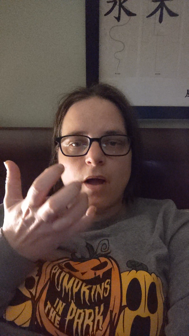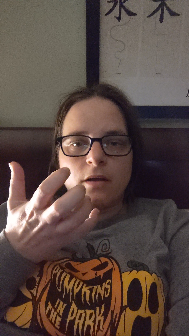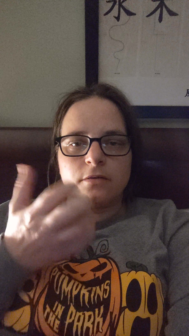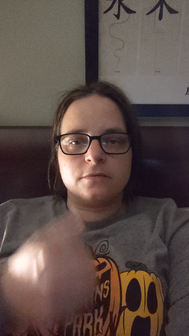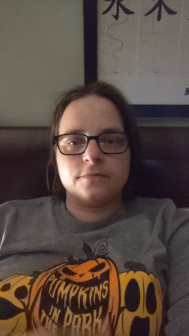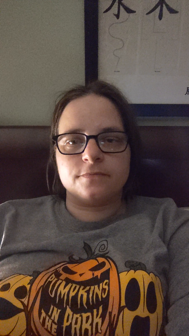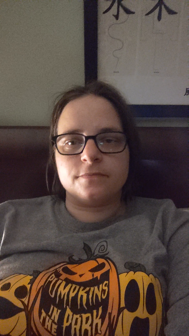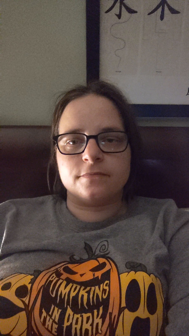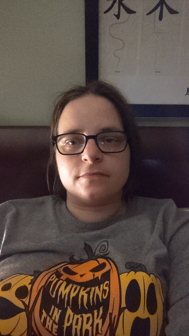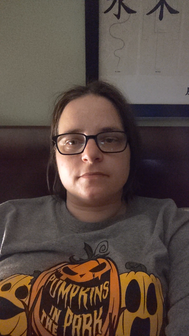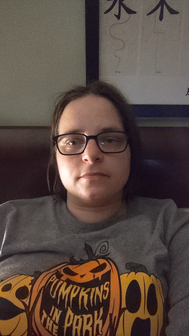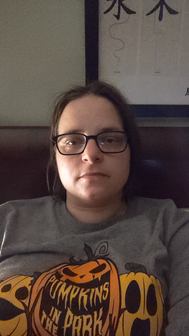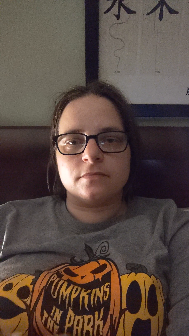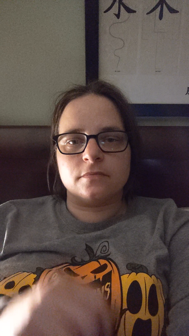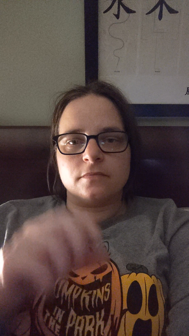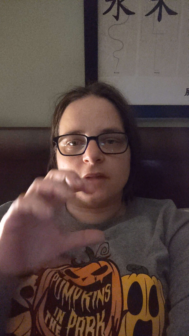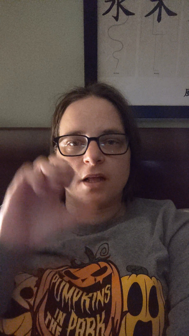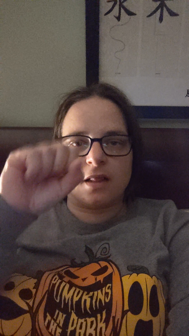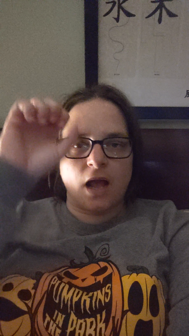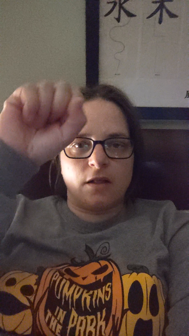ladder